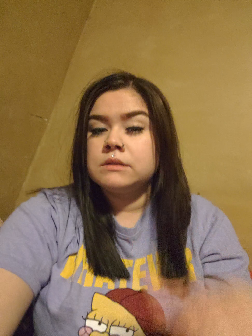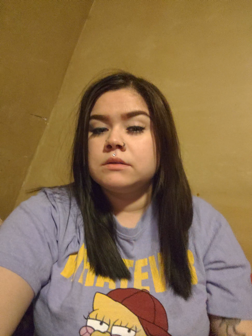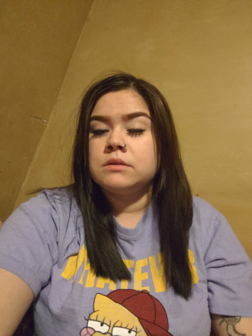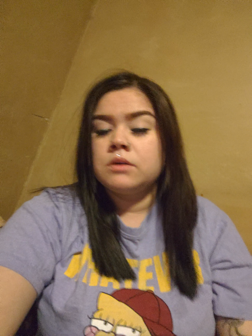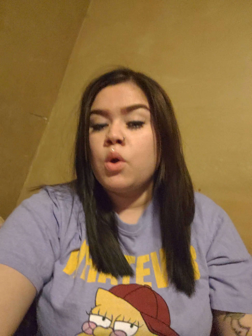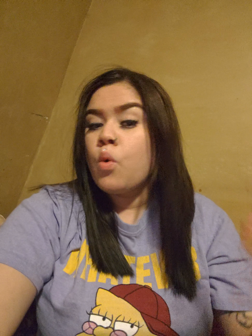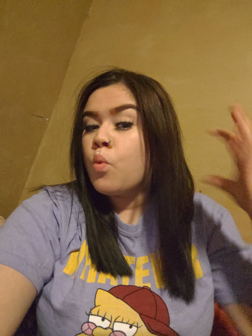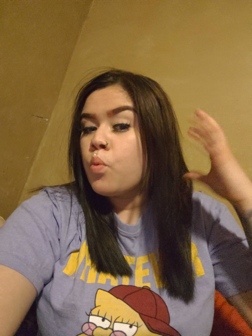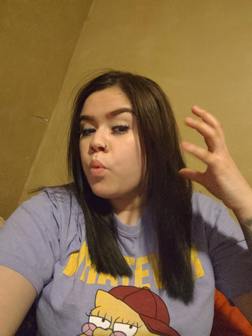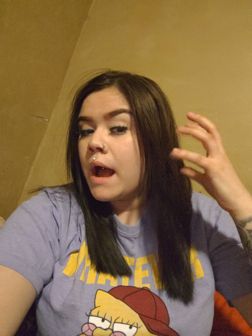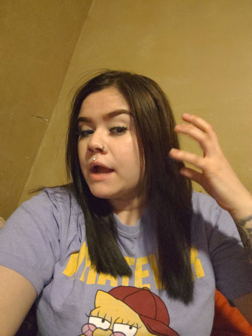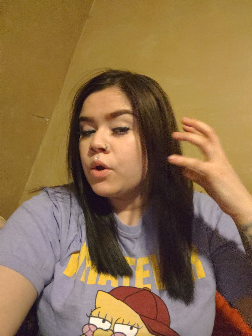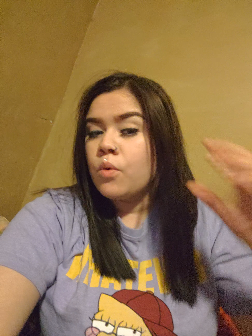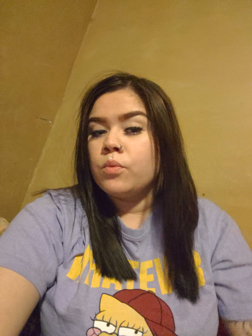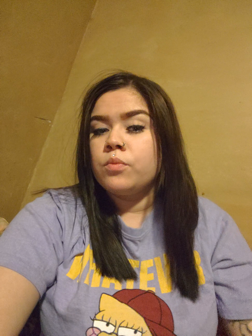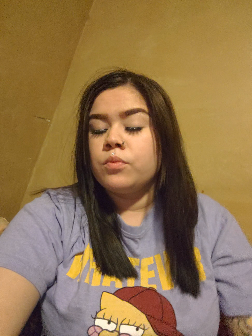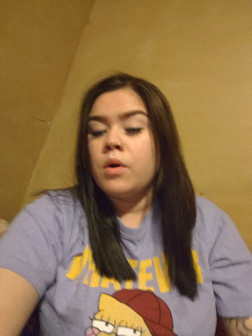radio